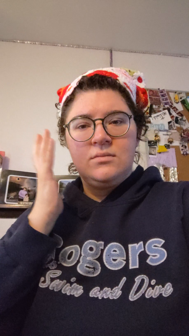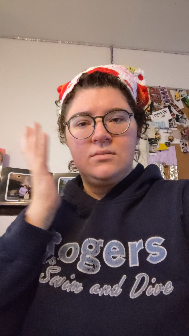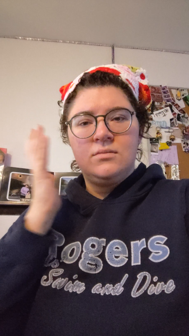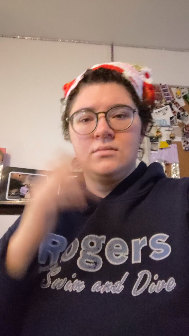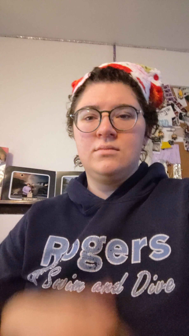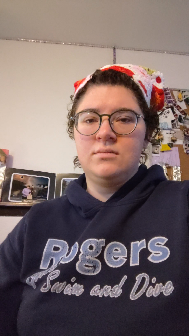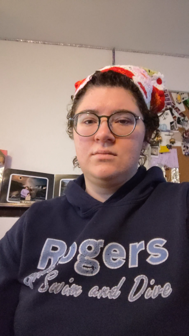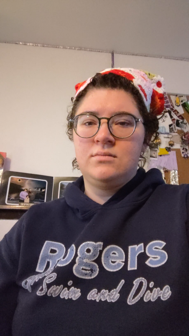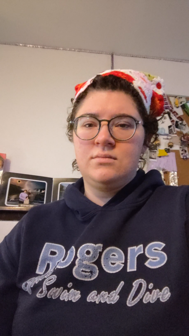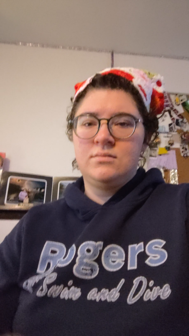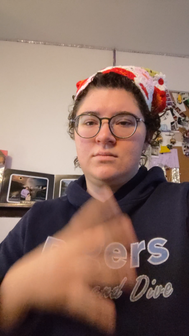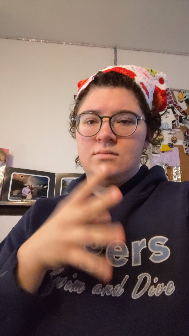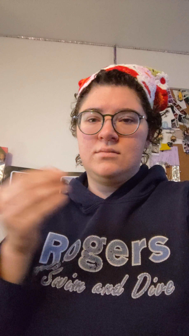and